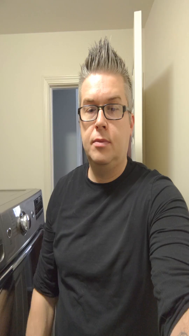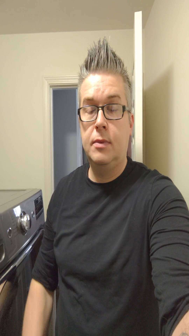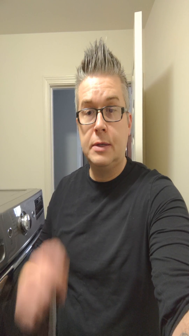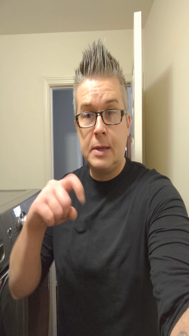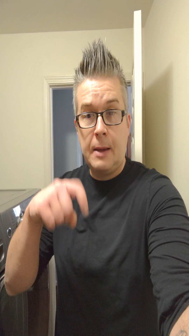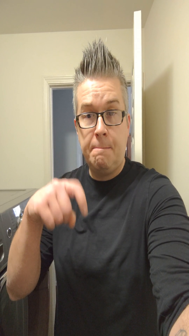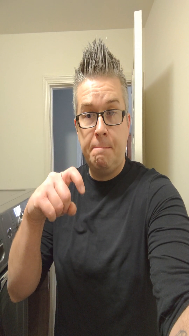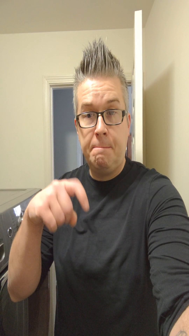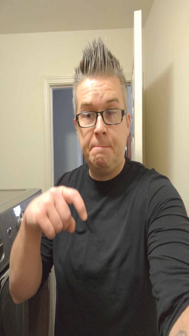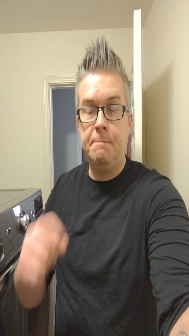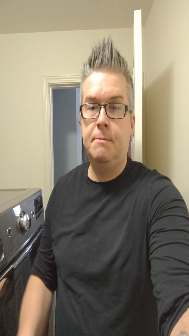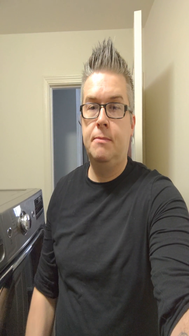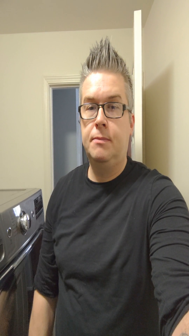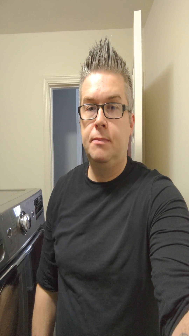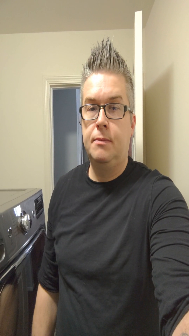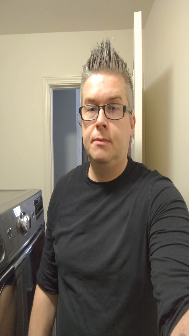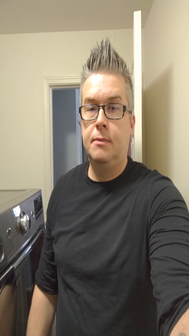time